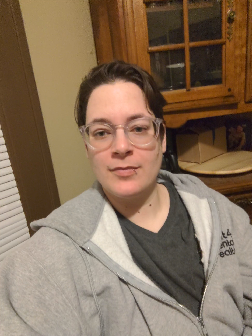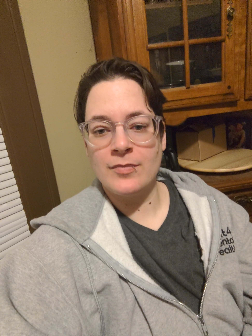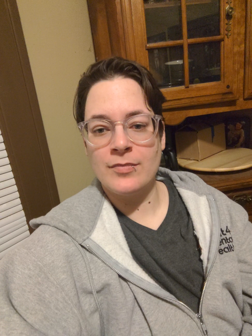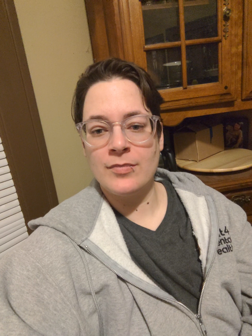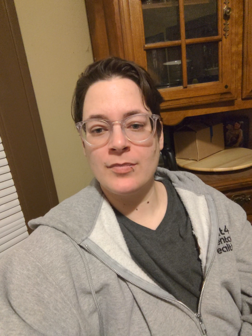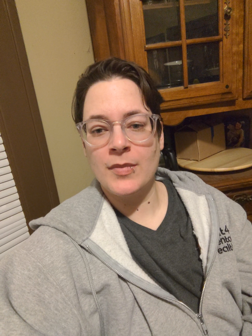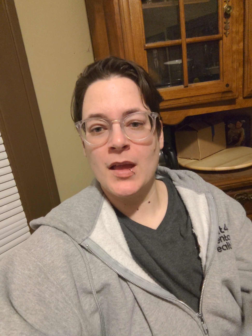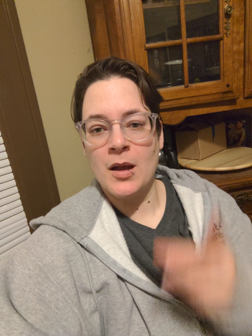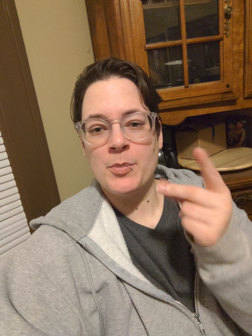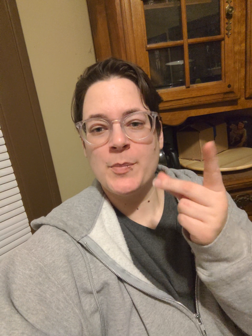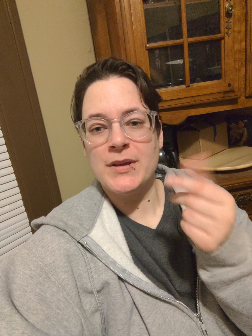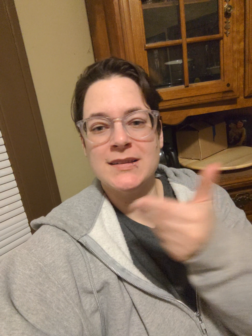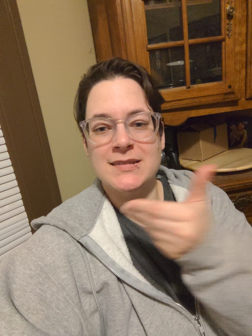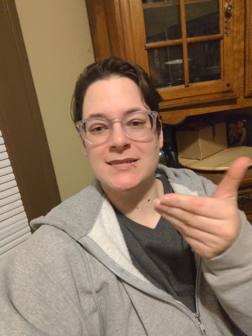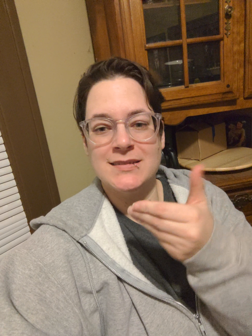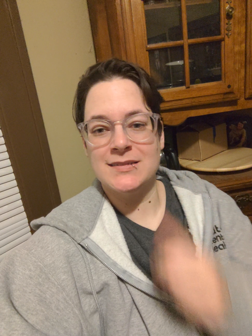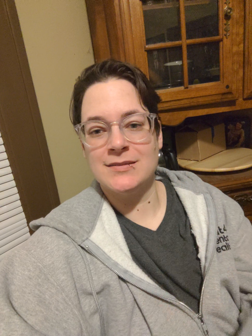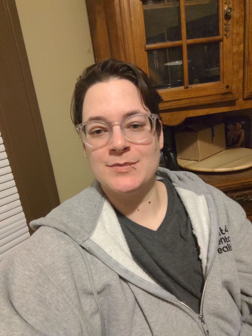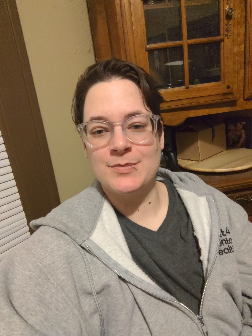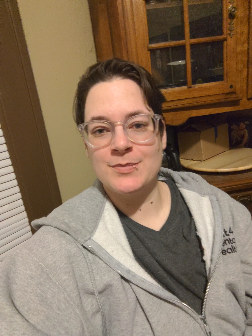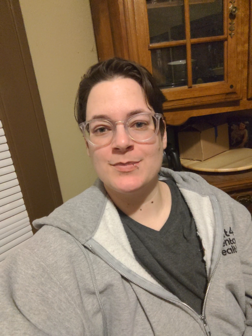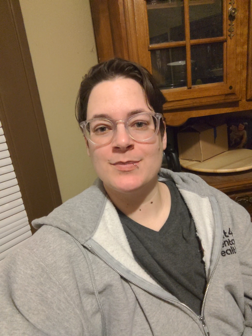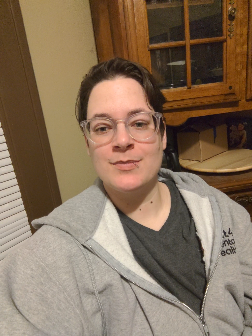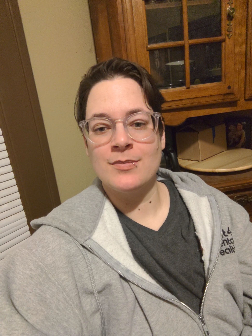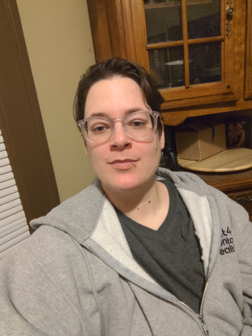puppy